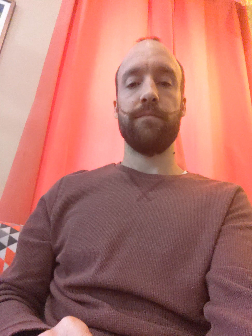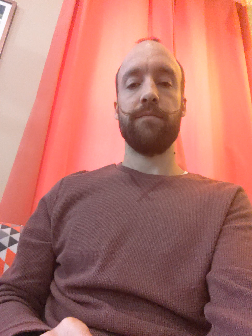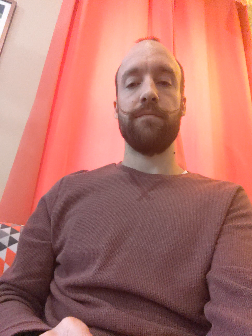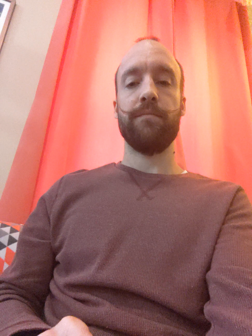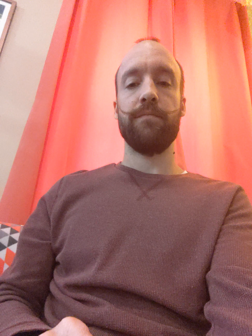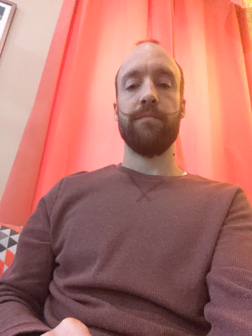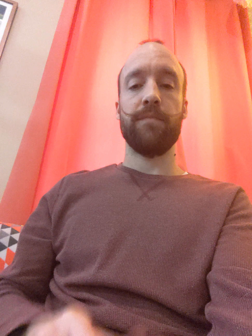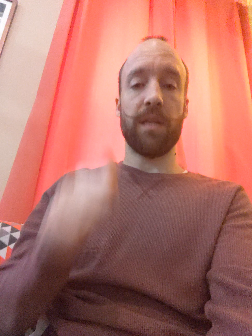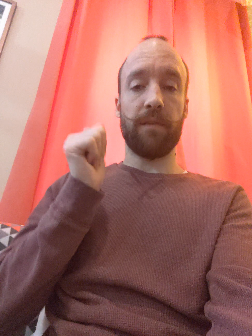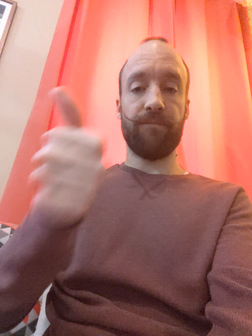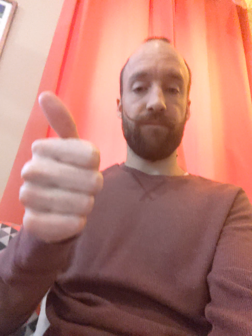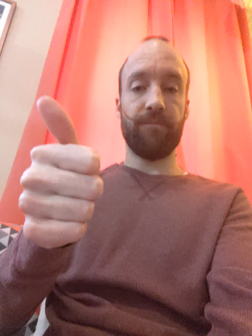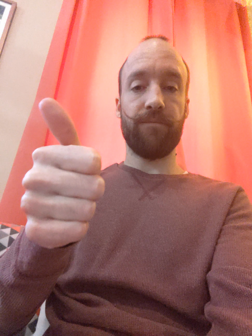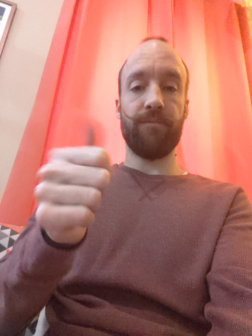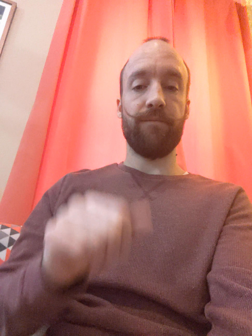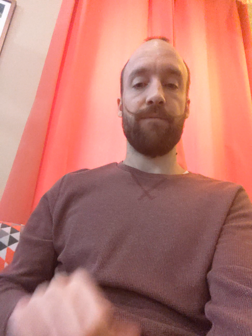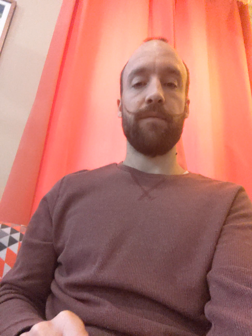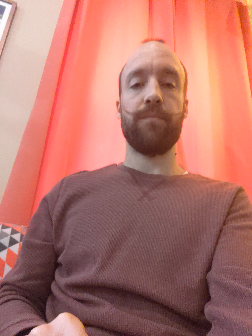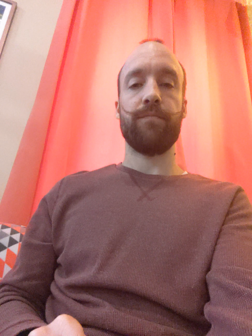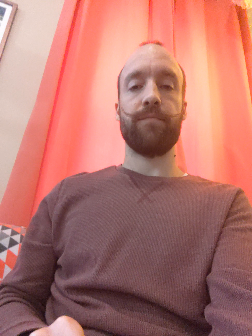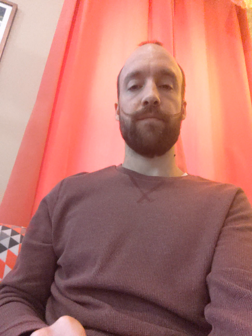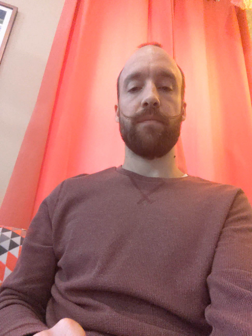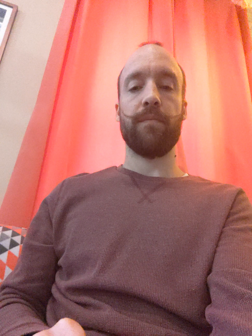yourself